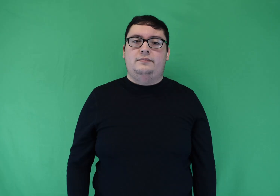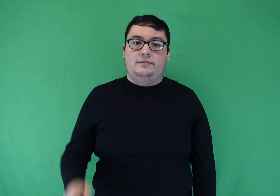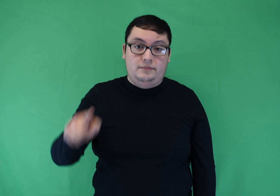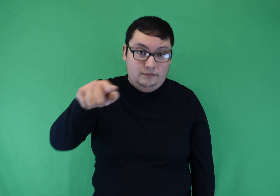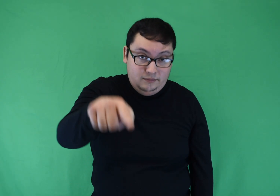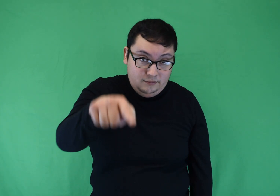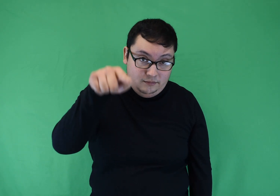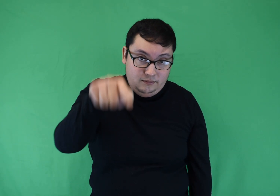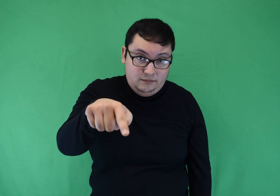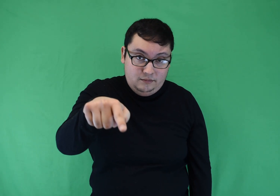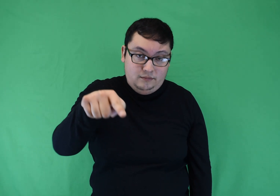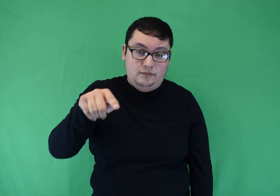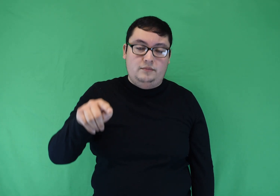esto